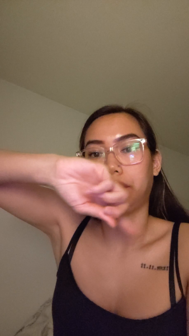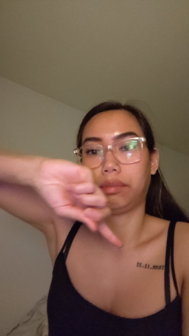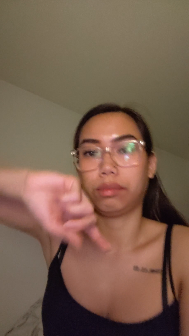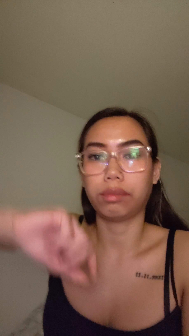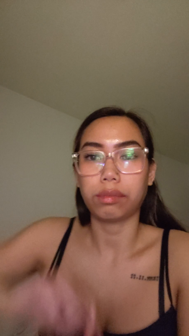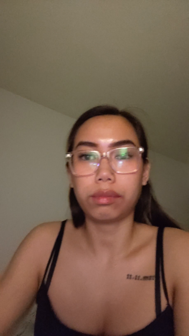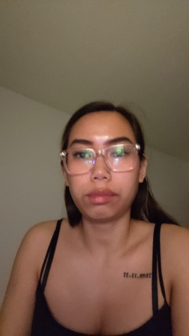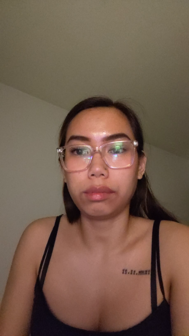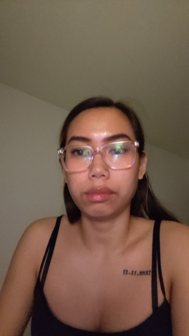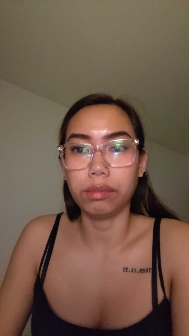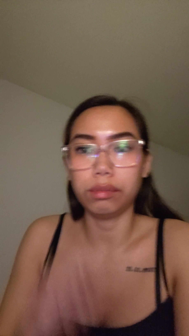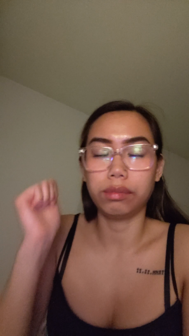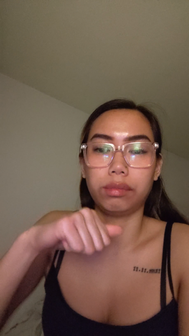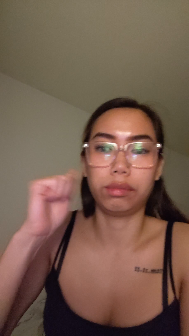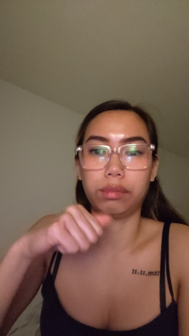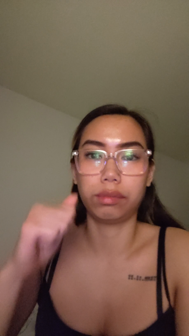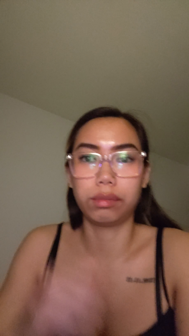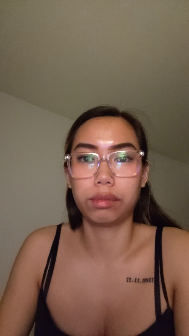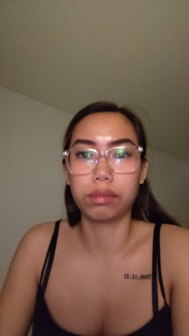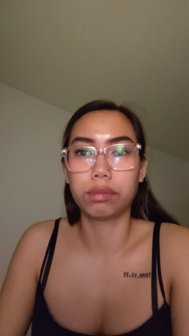rock